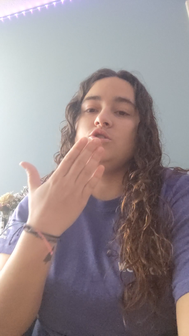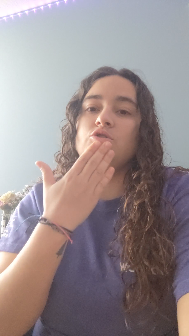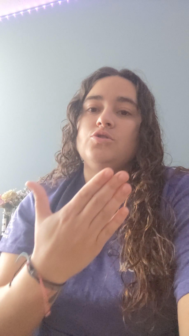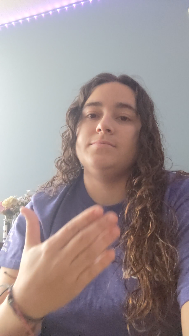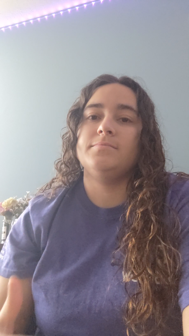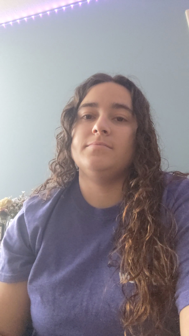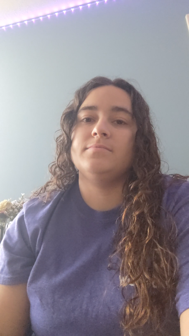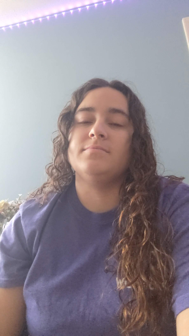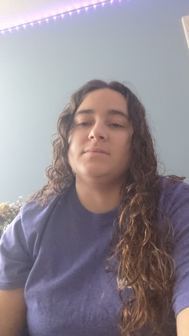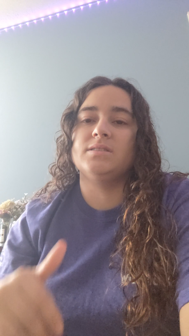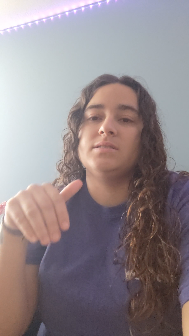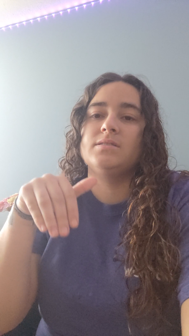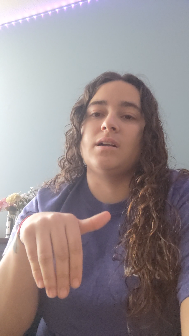night night